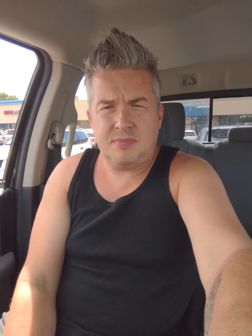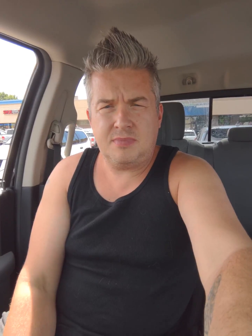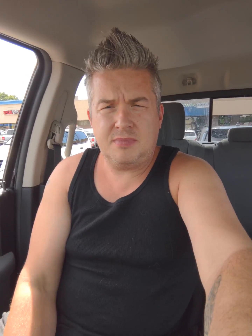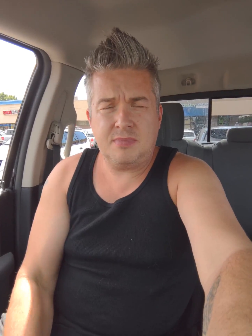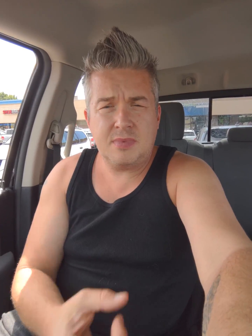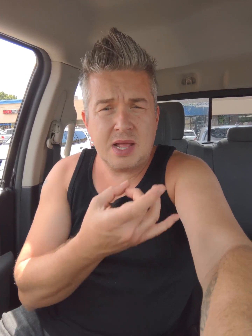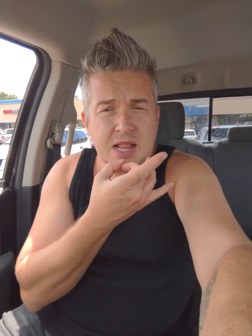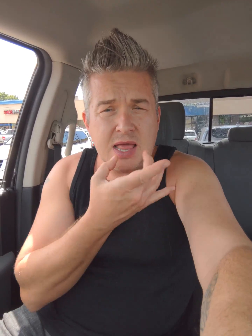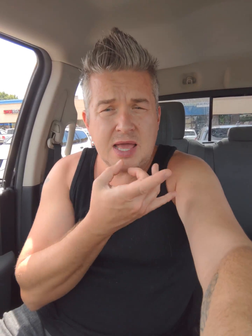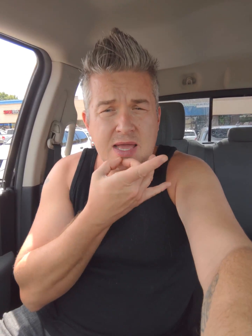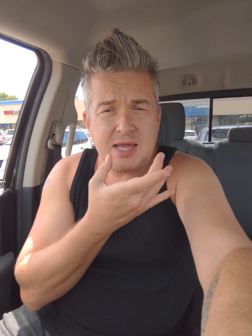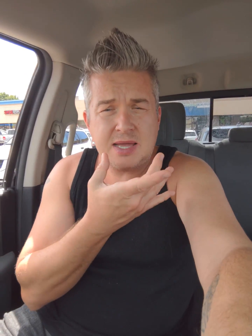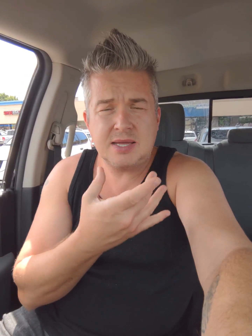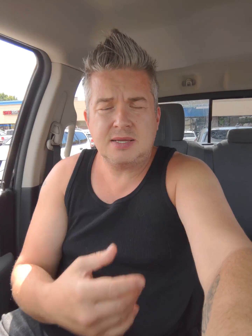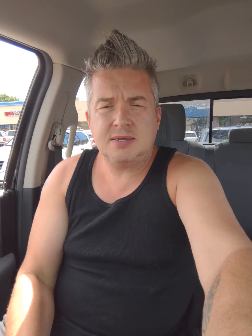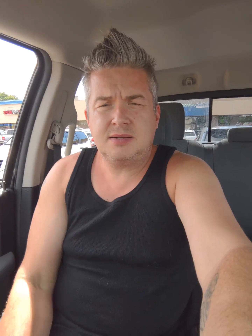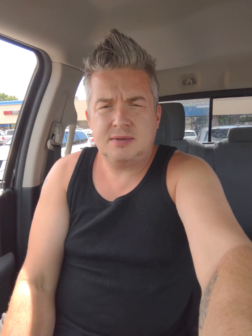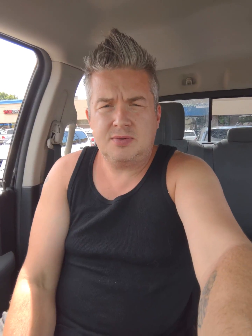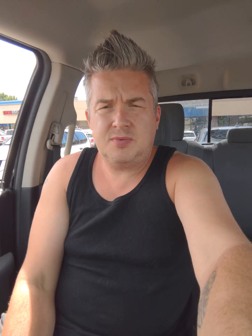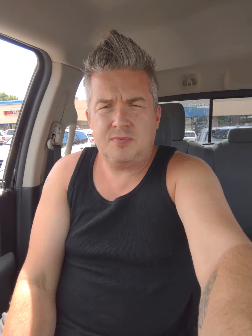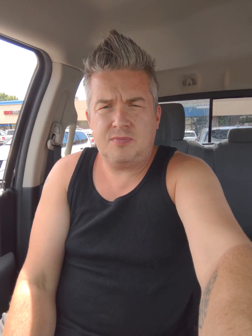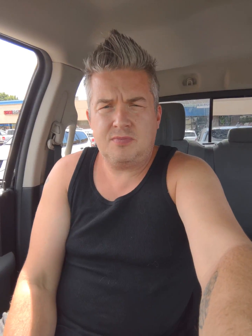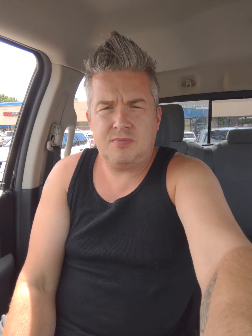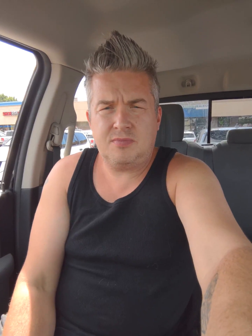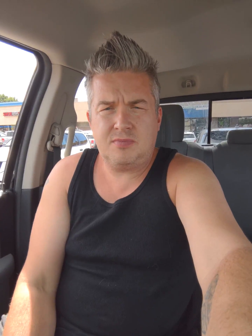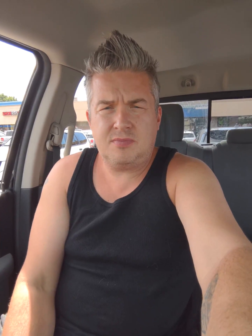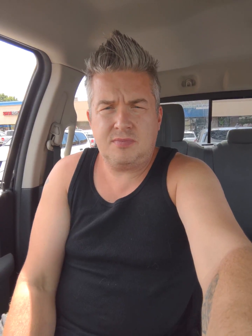light bulb